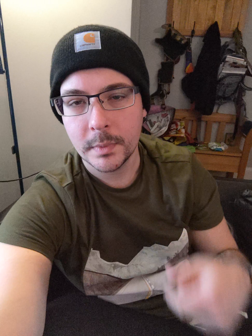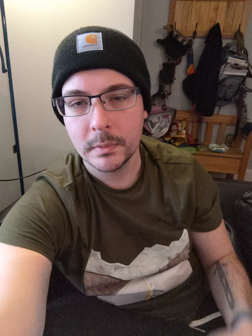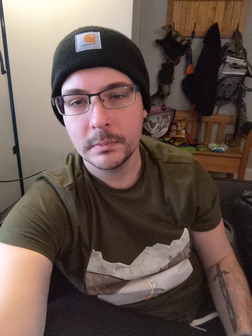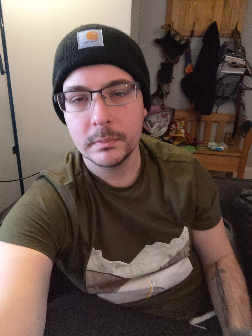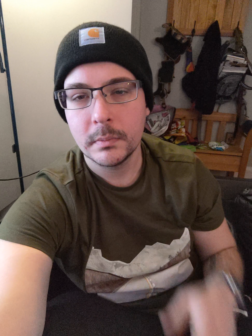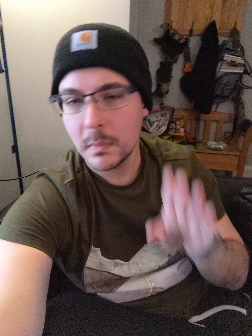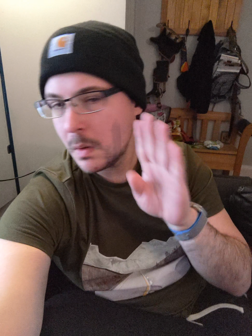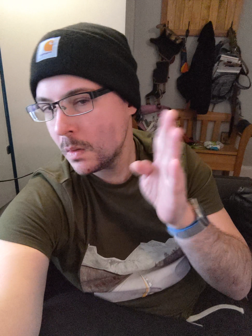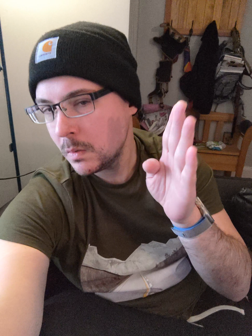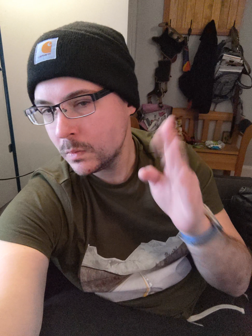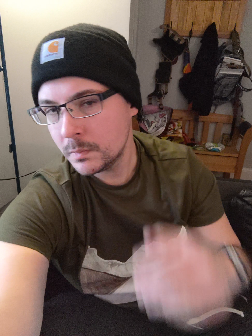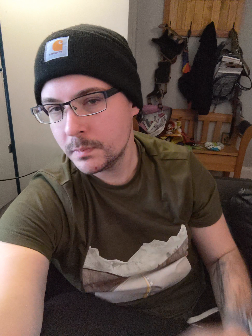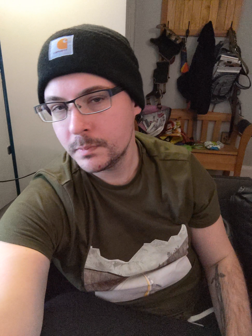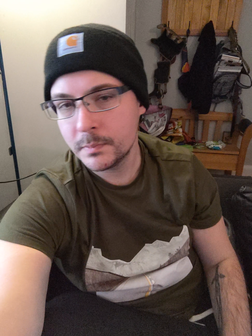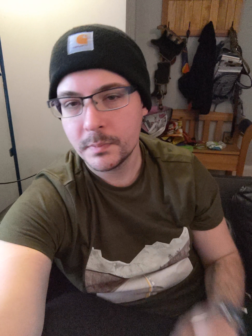hello